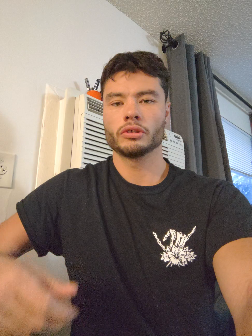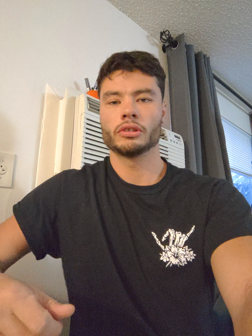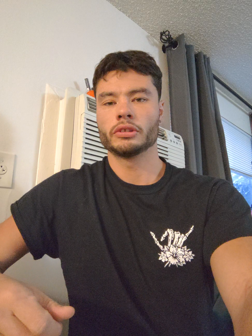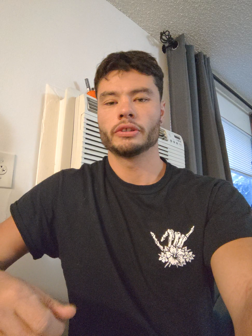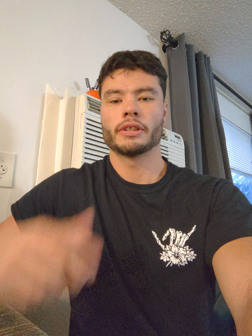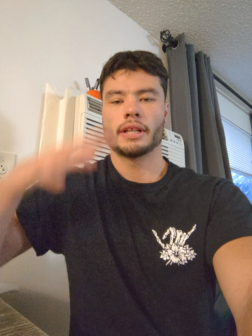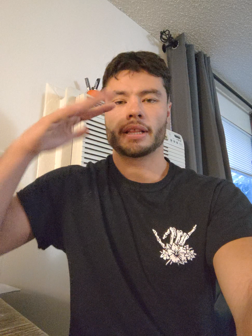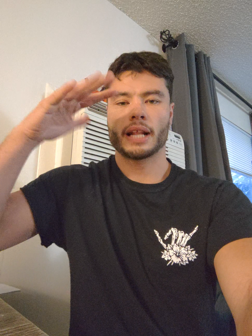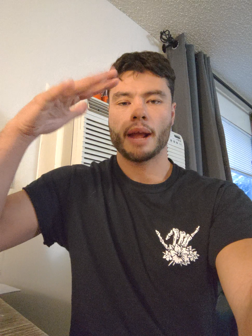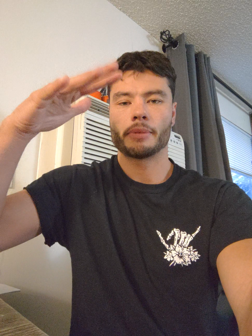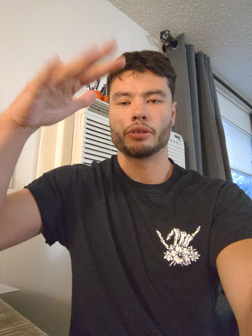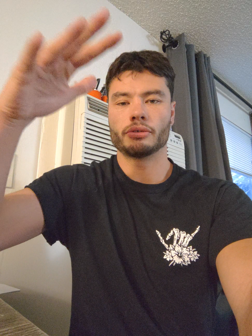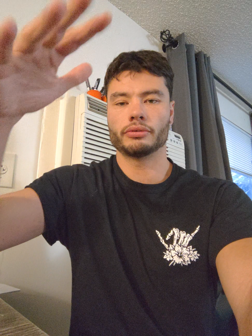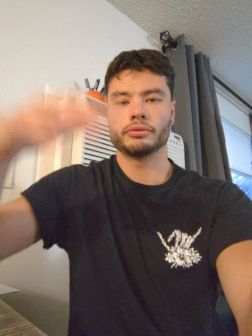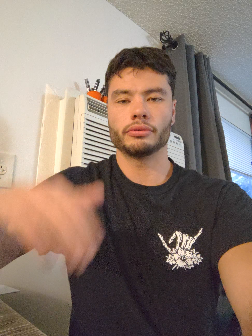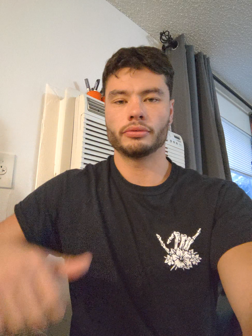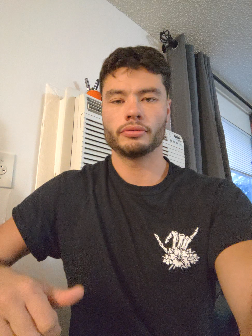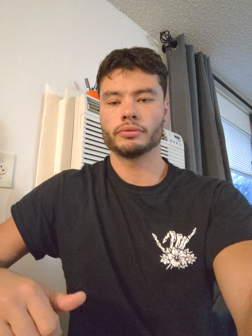helicopter